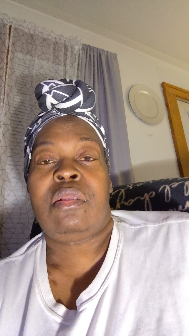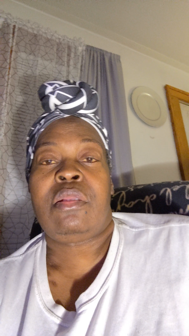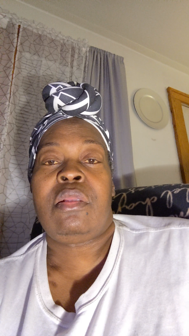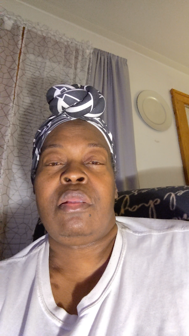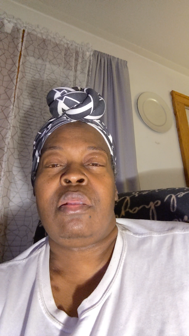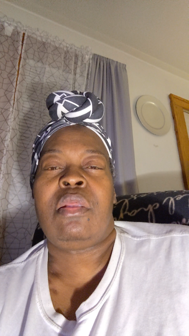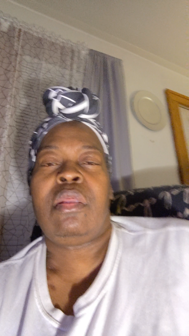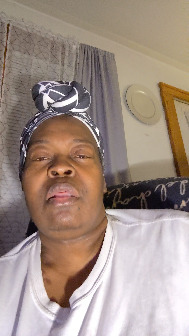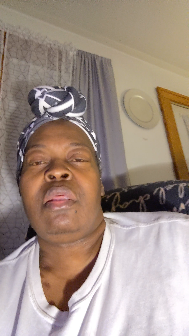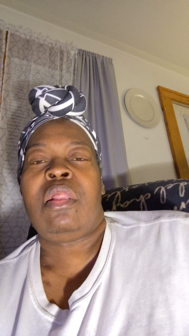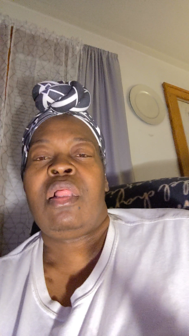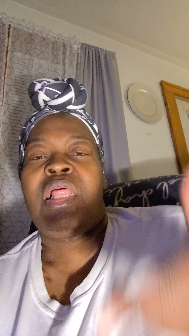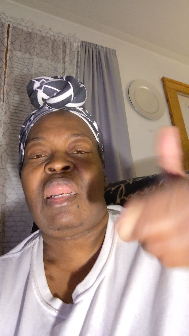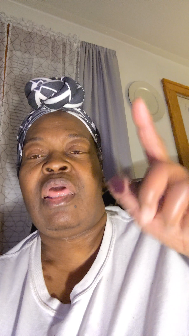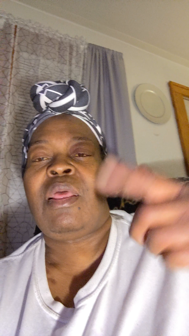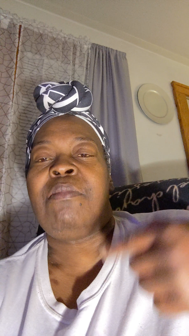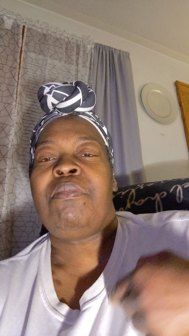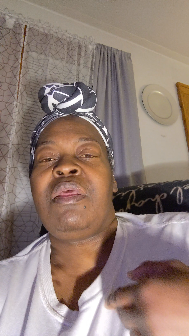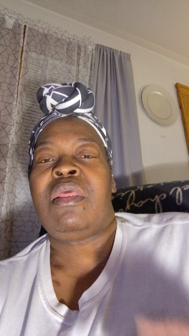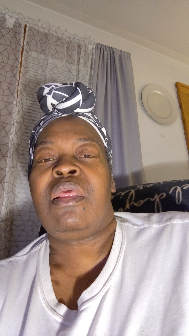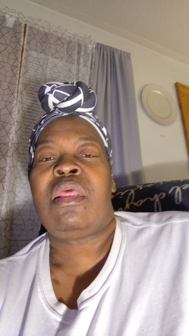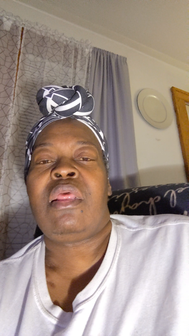let me